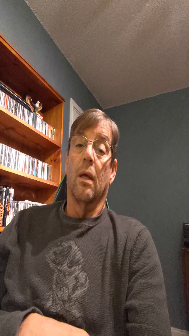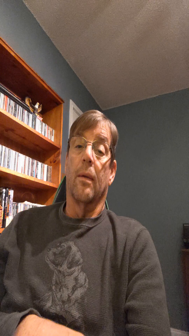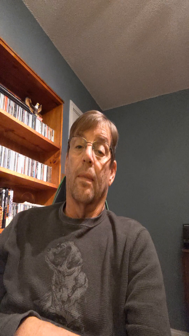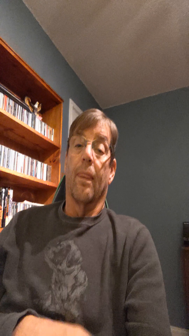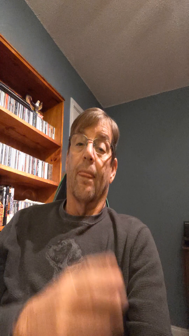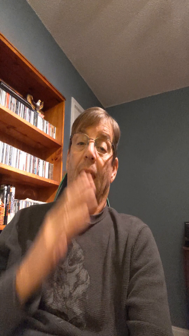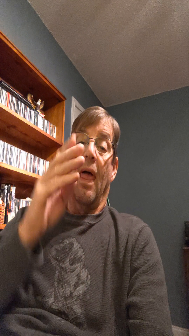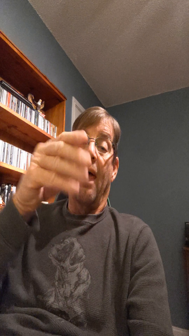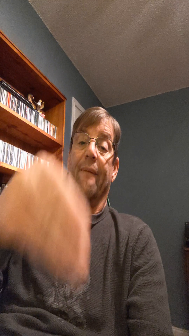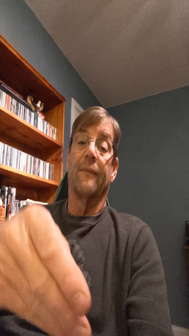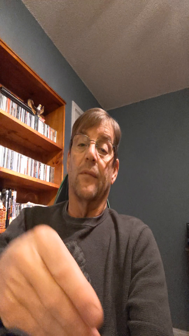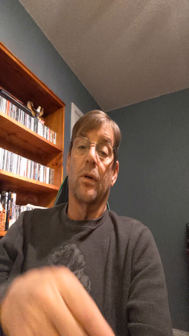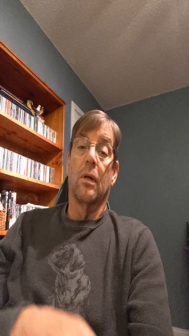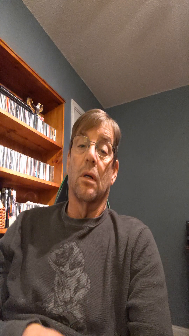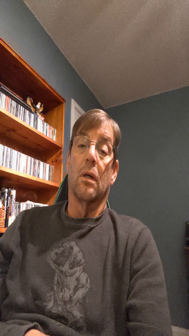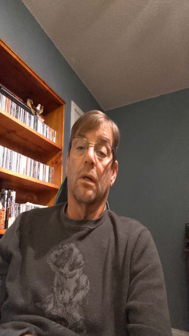after